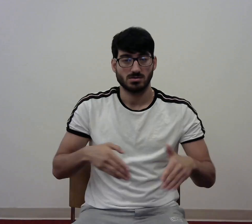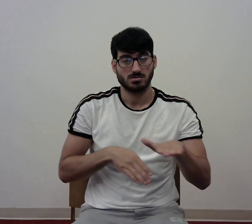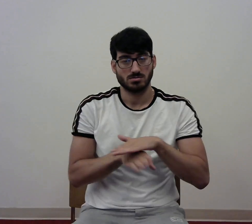getmək